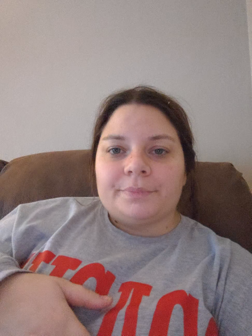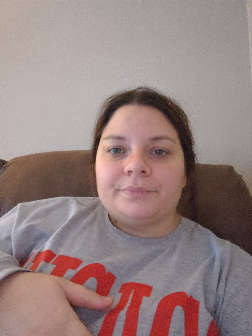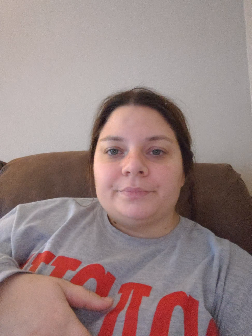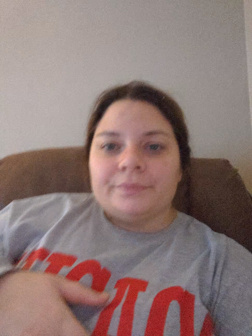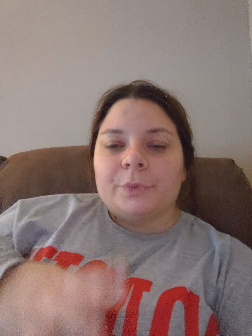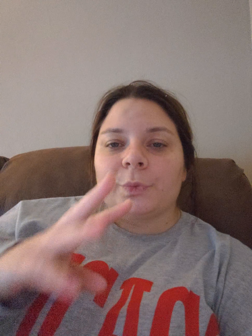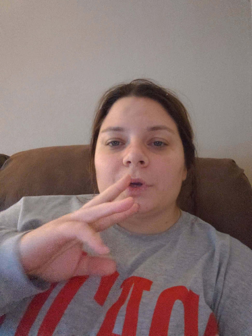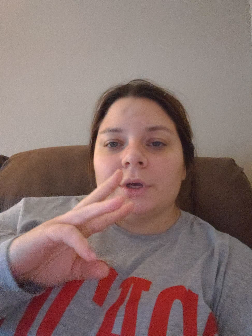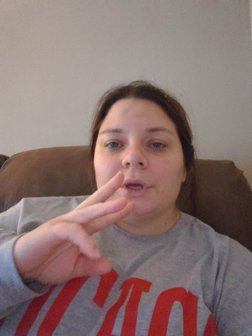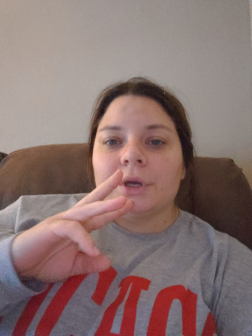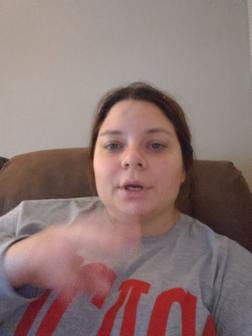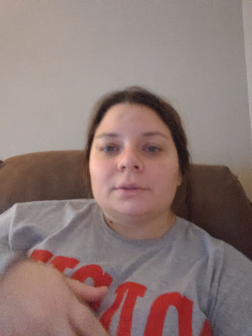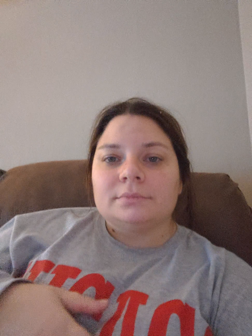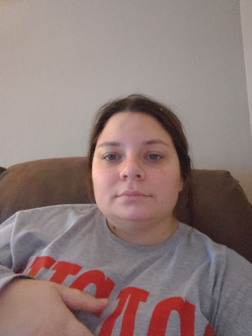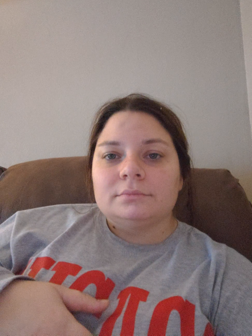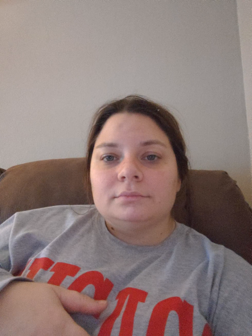water